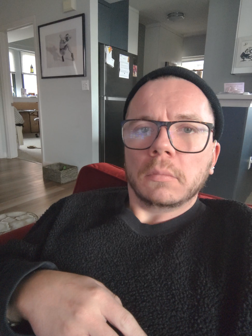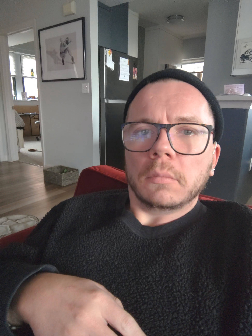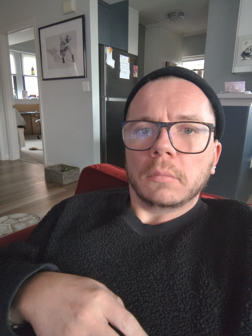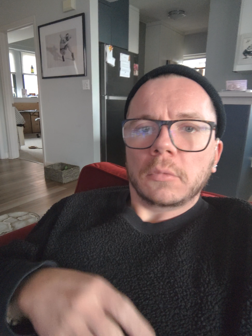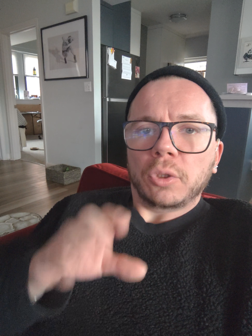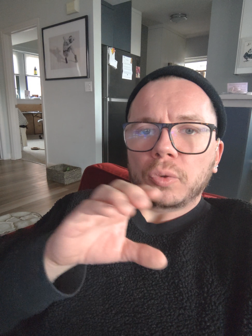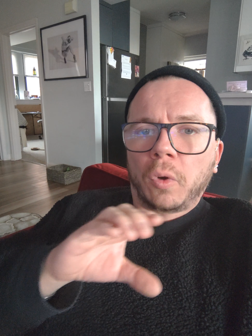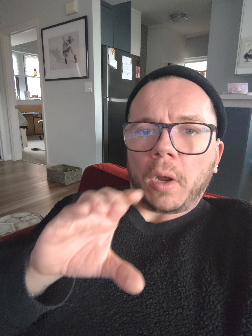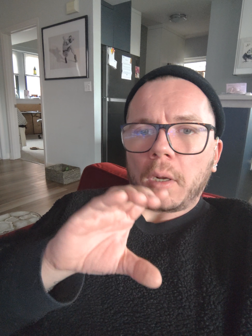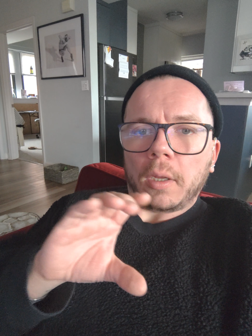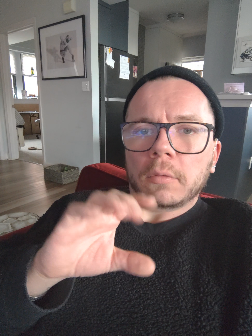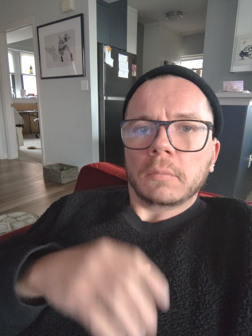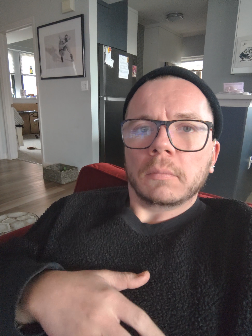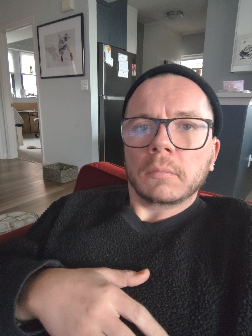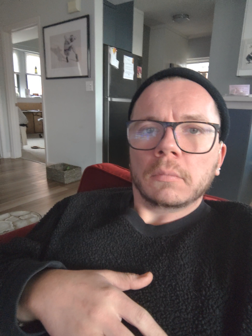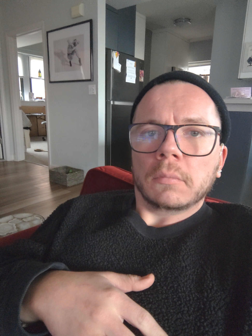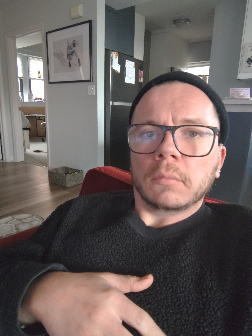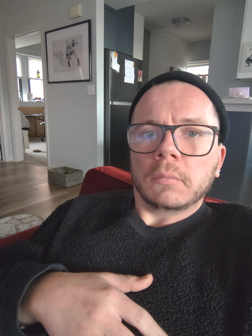chocolate